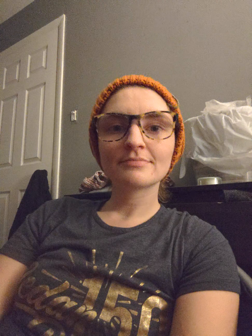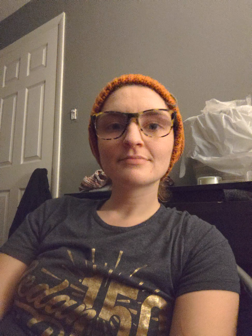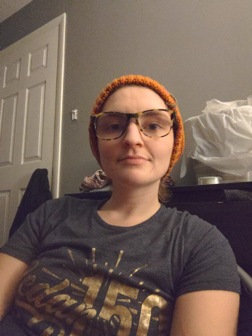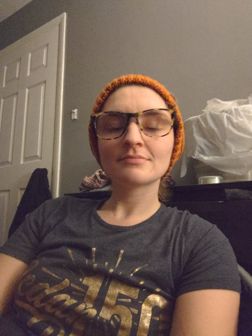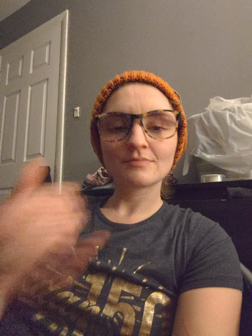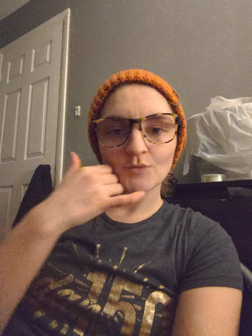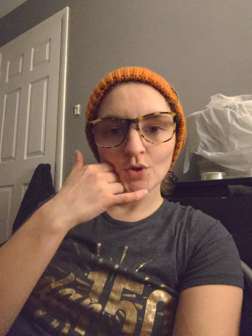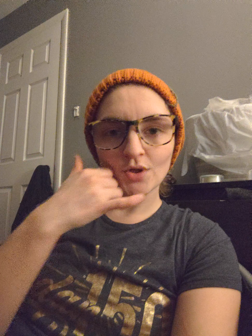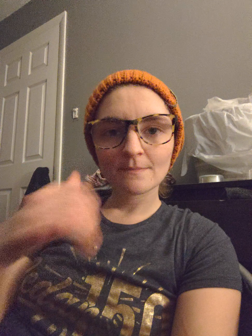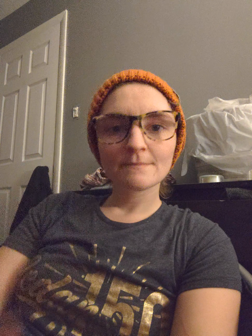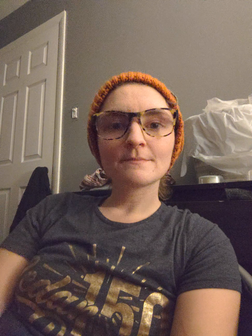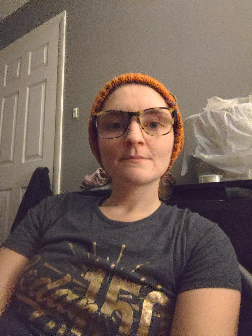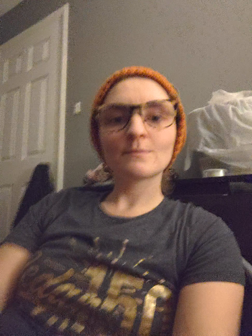call on the phone